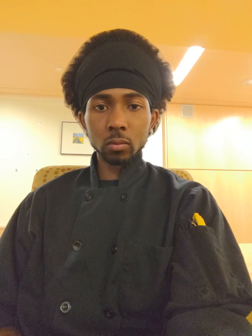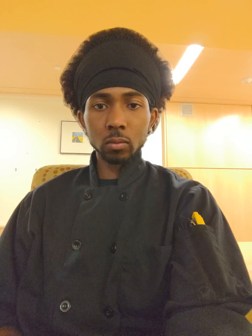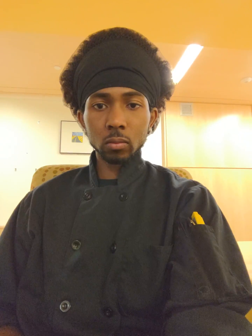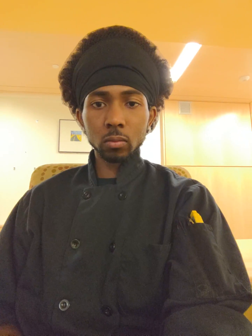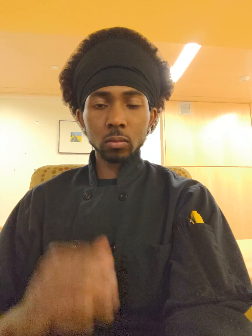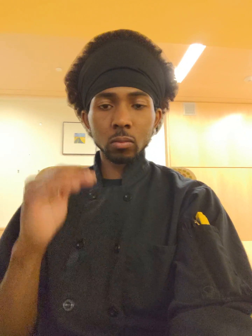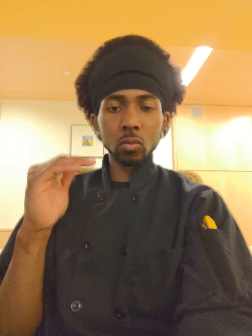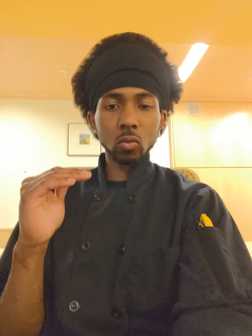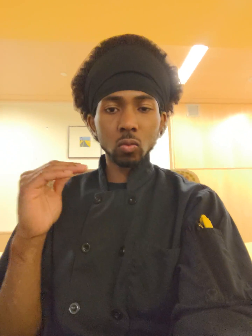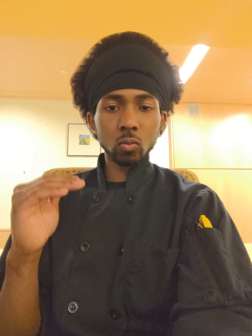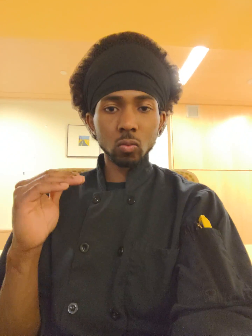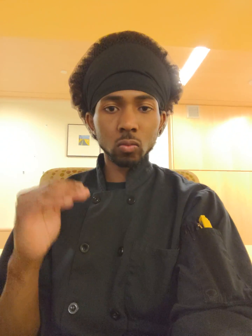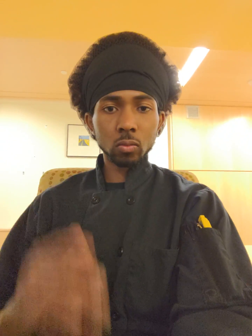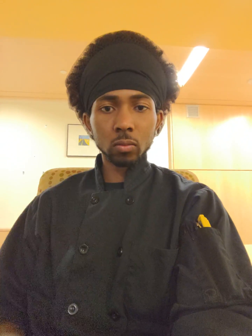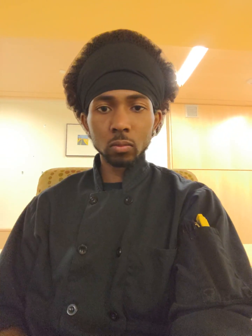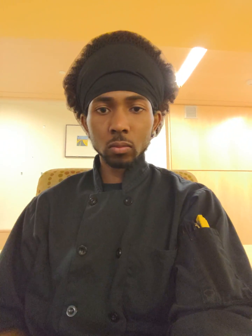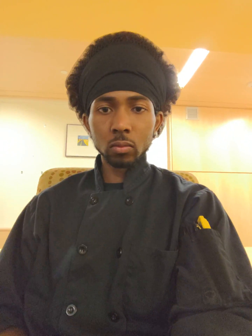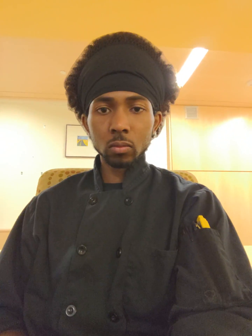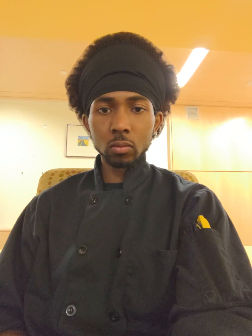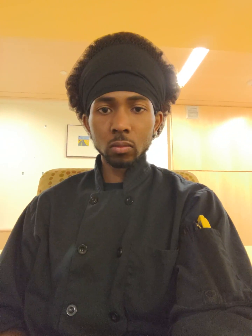little